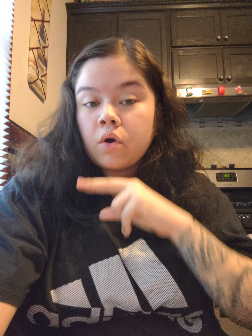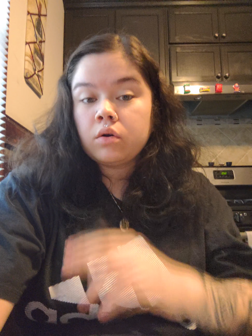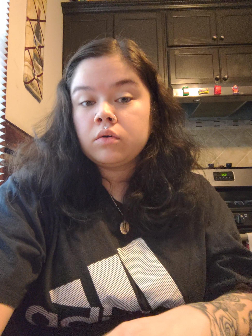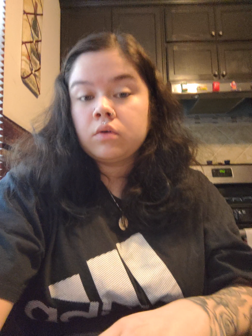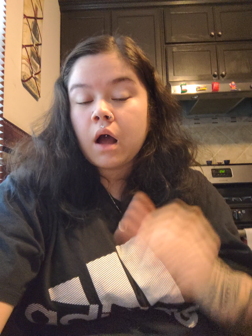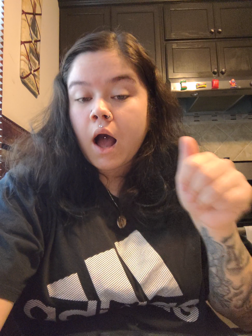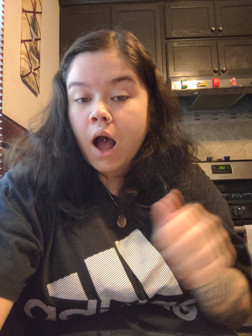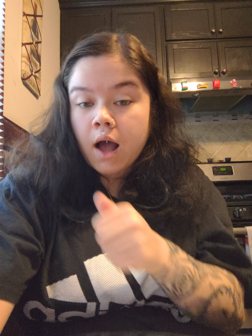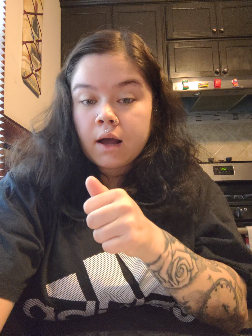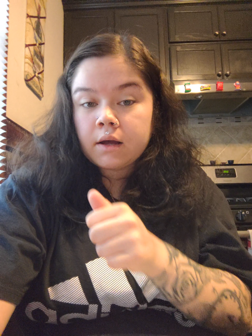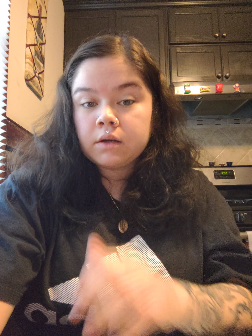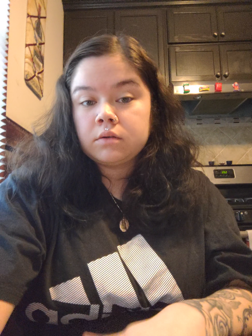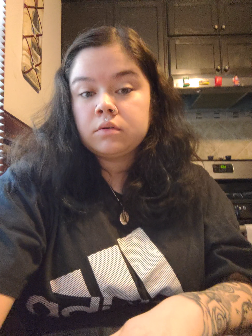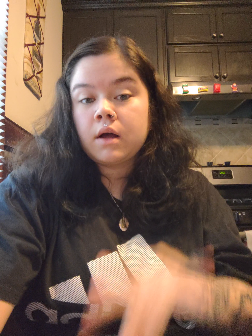hide